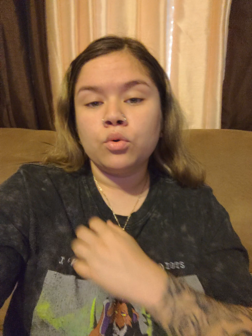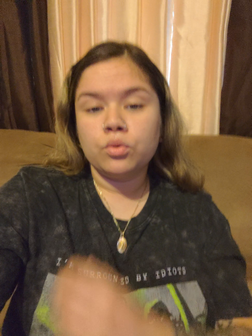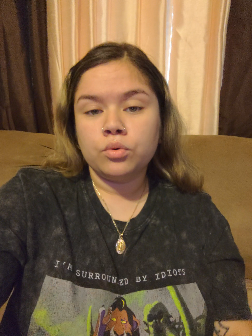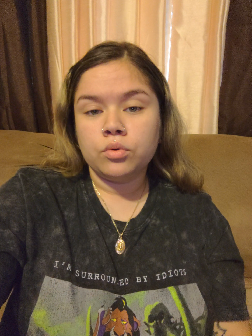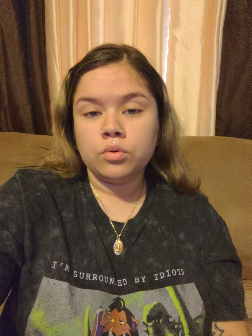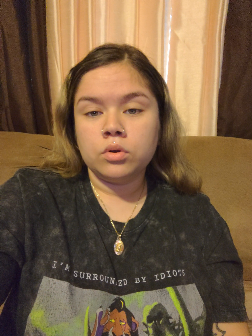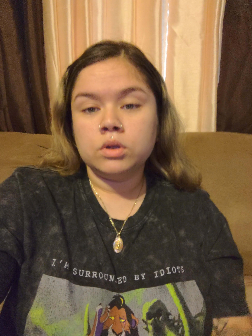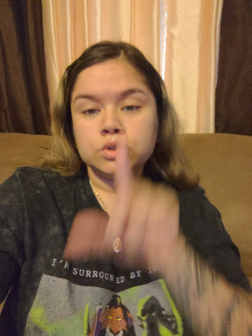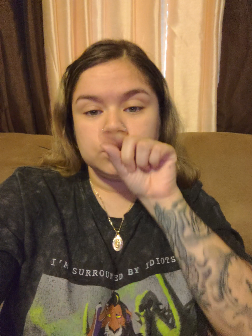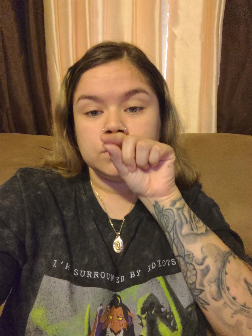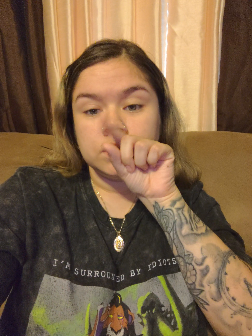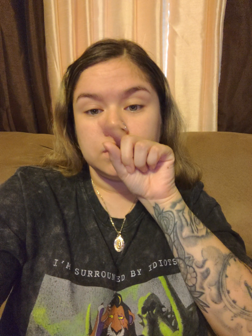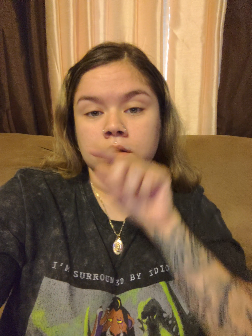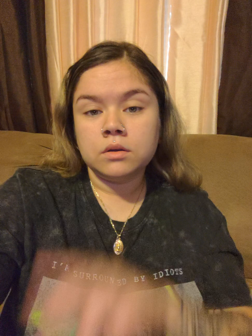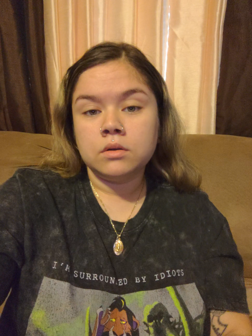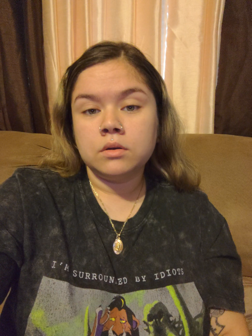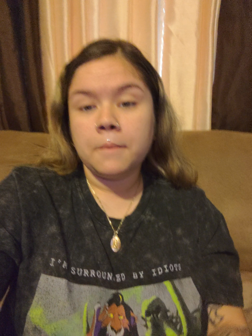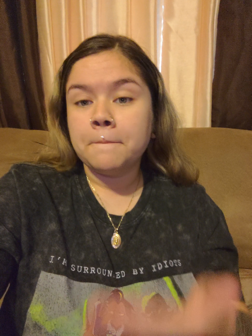chicken